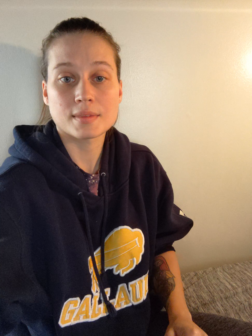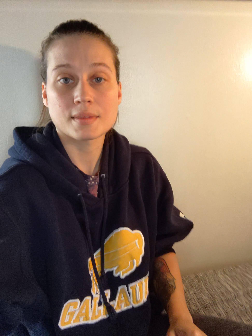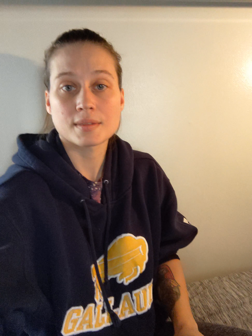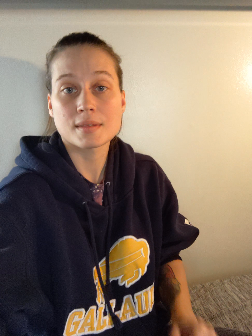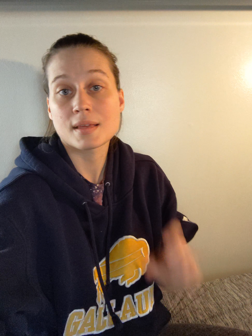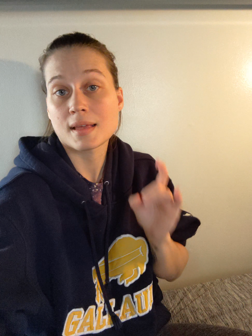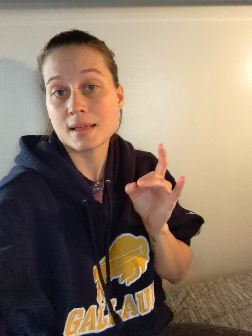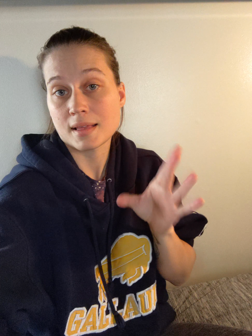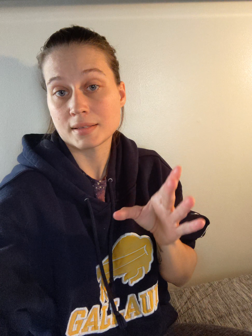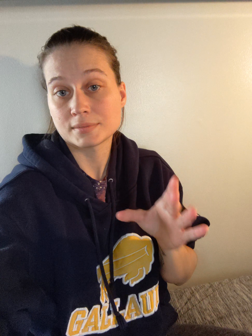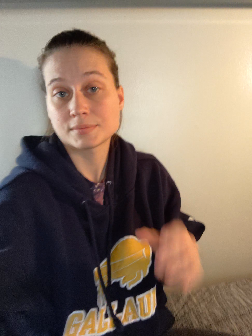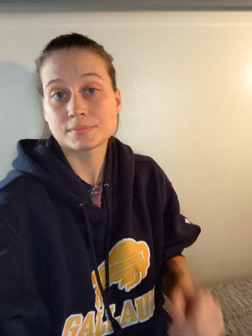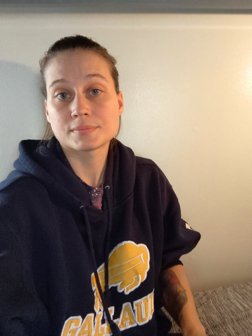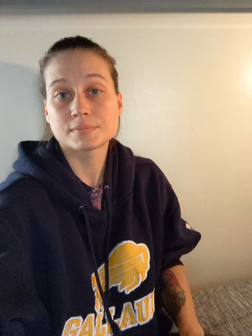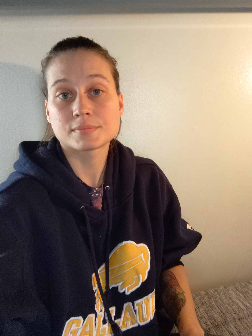hate